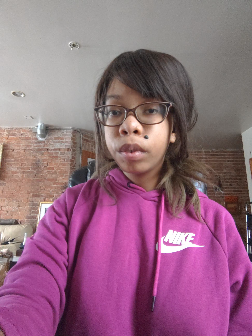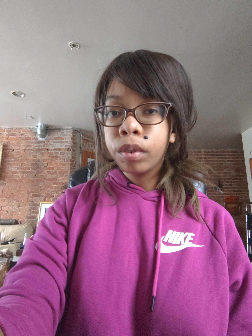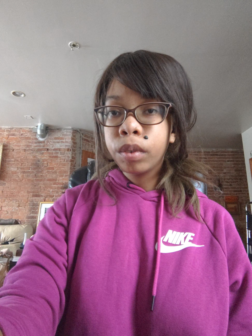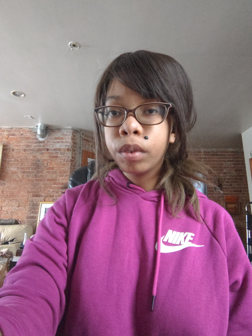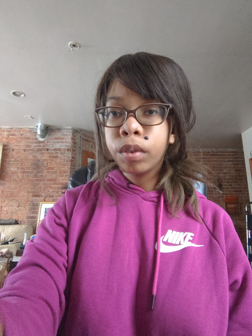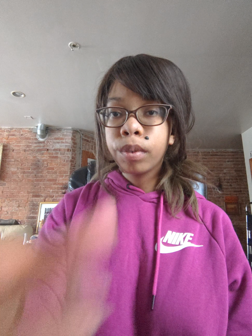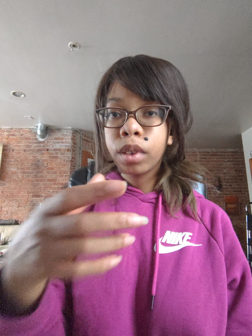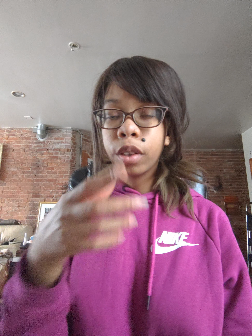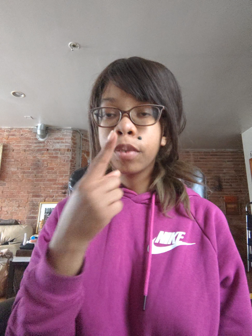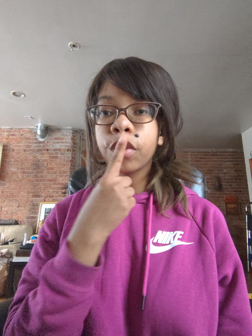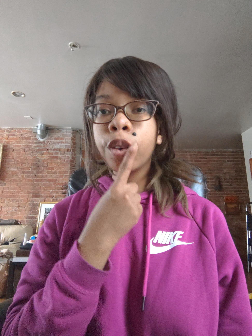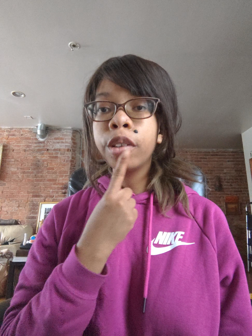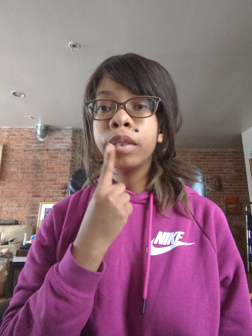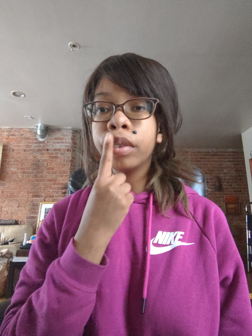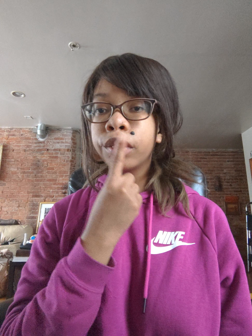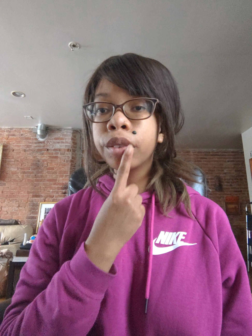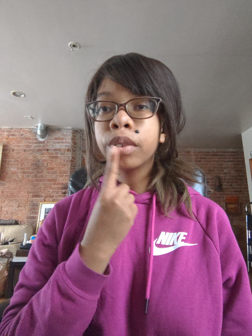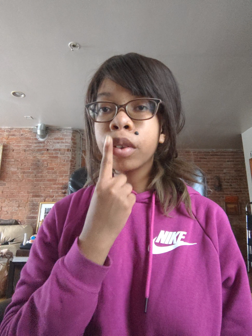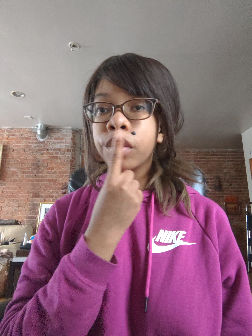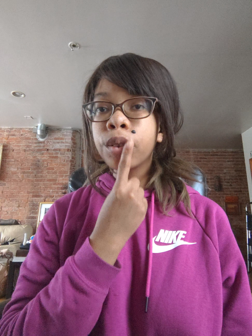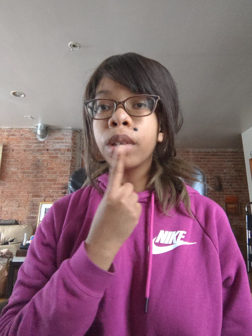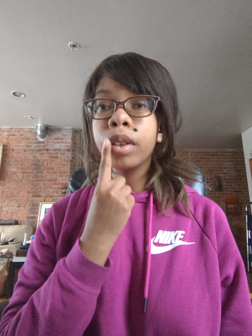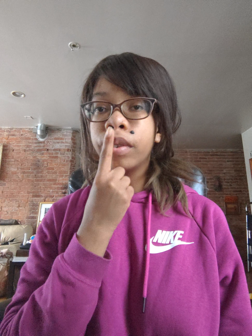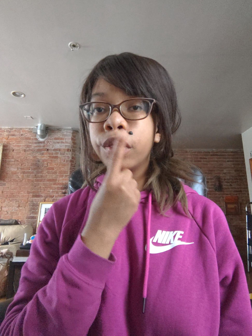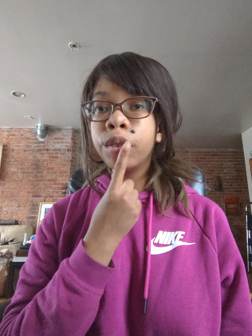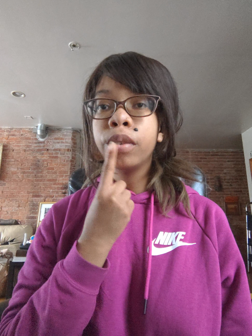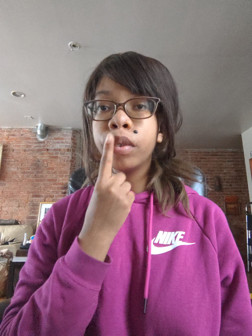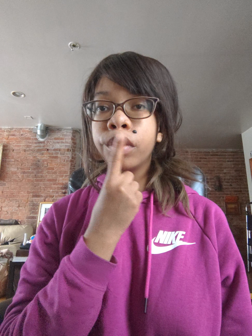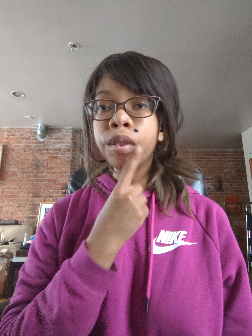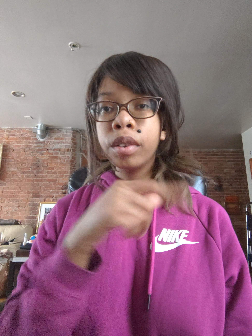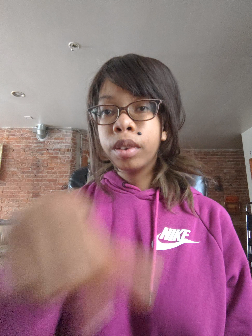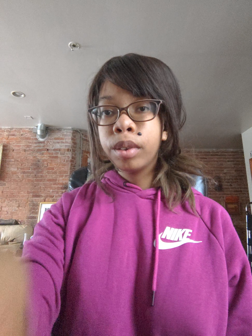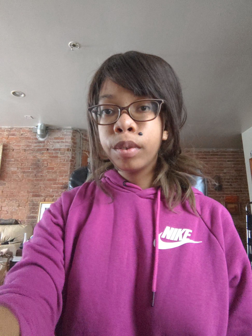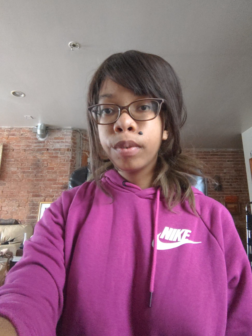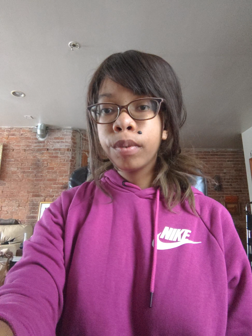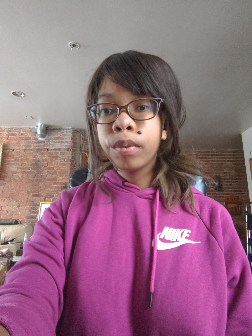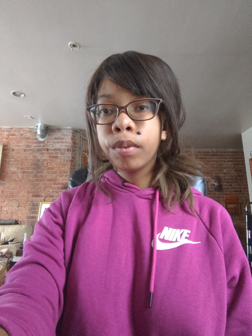mouth